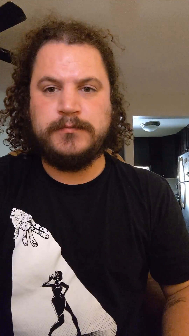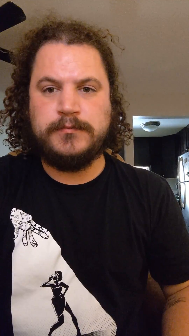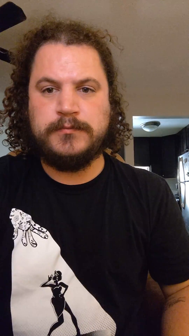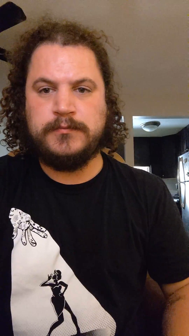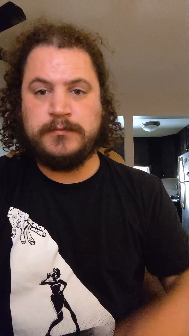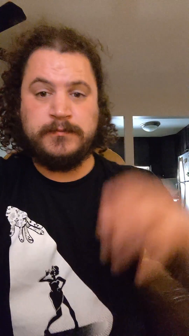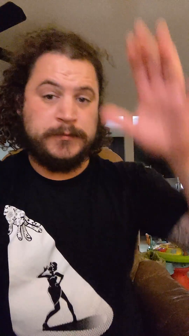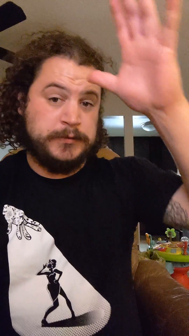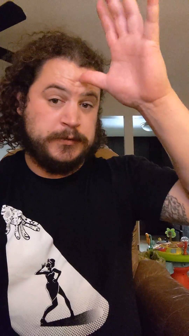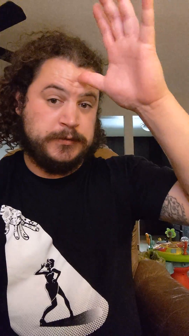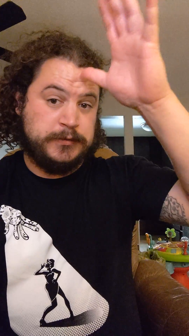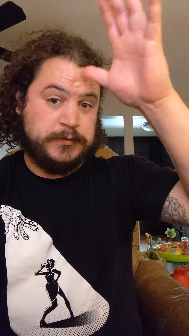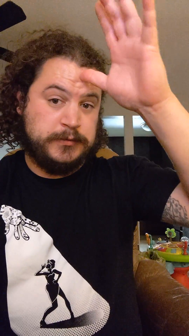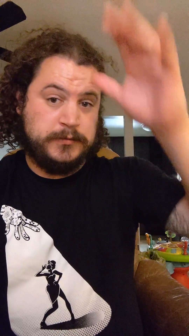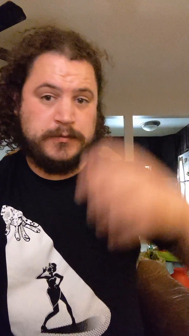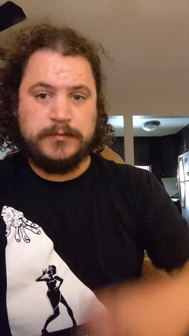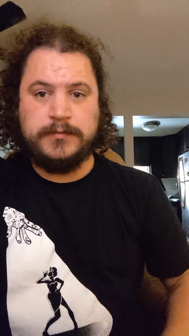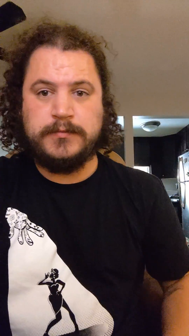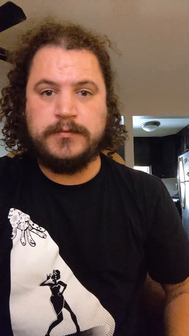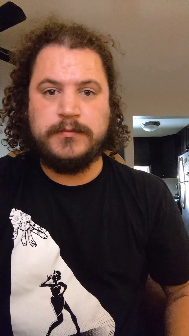daddy